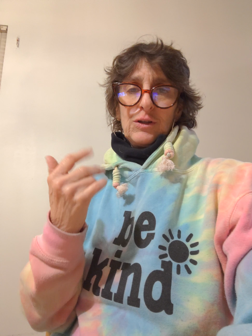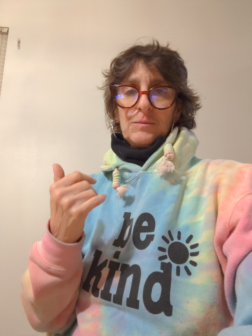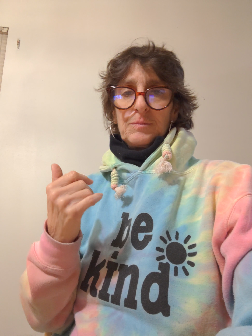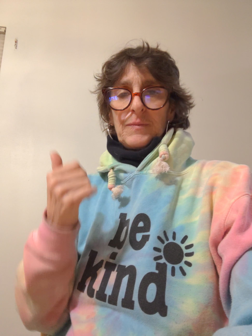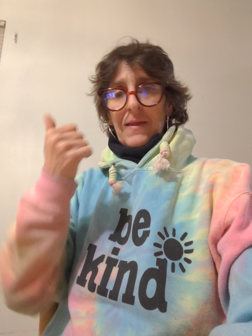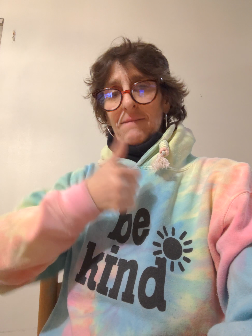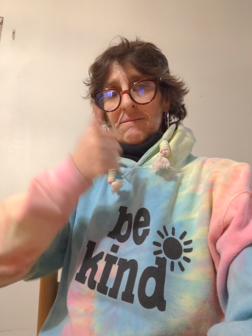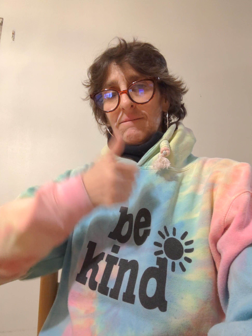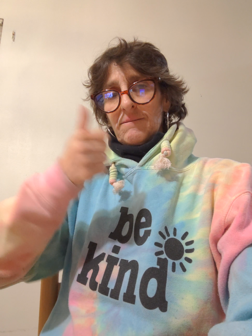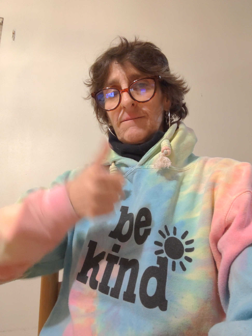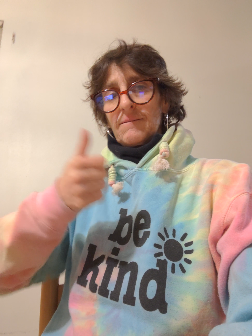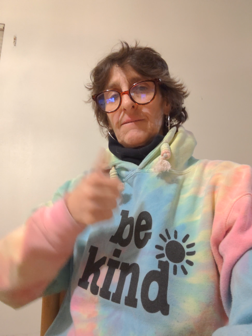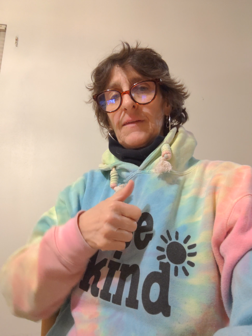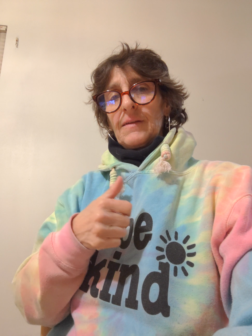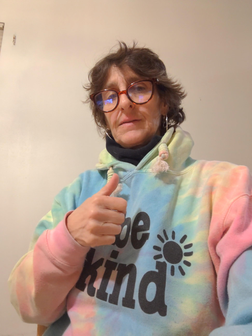every